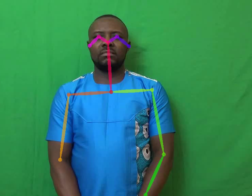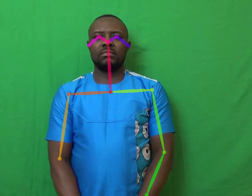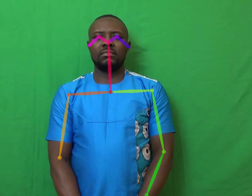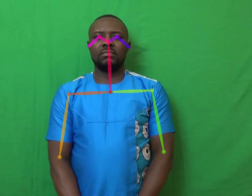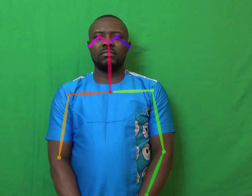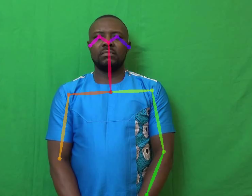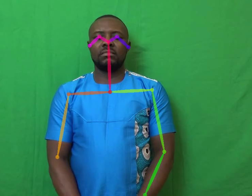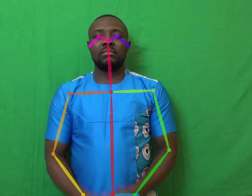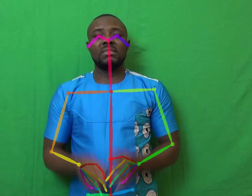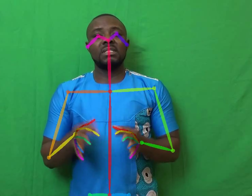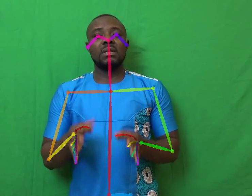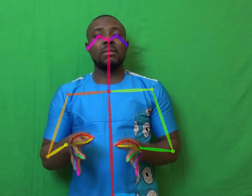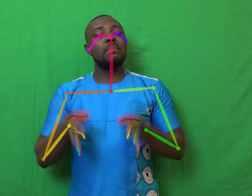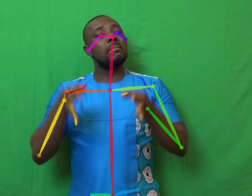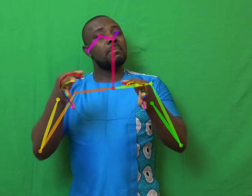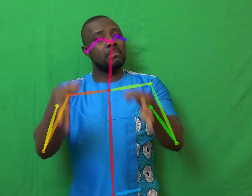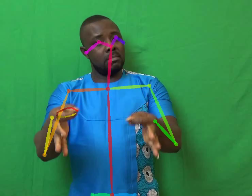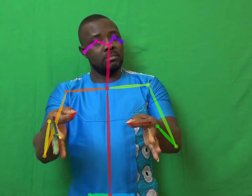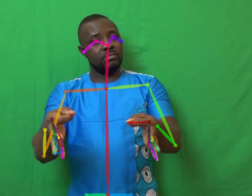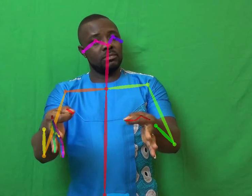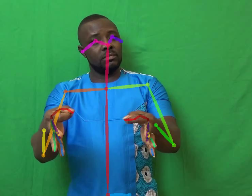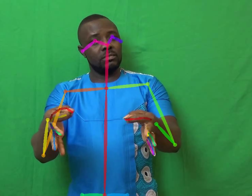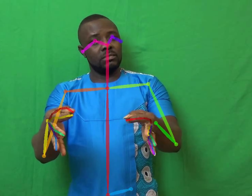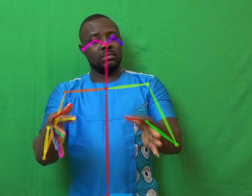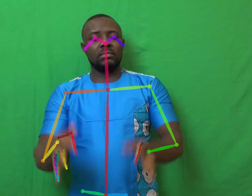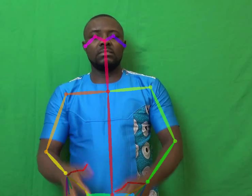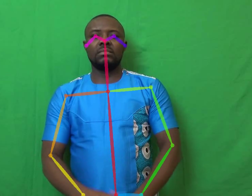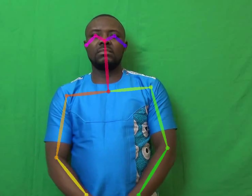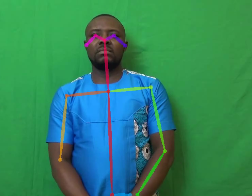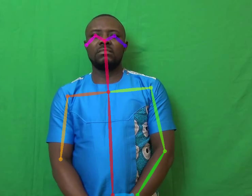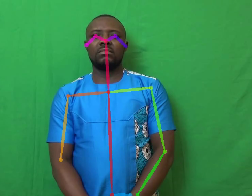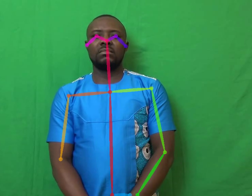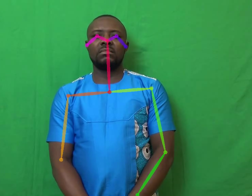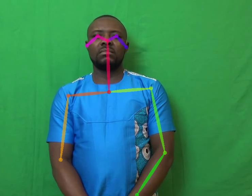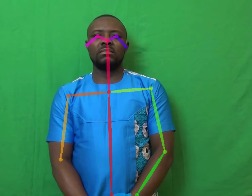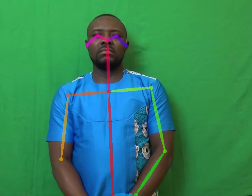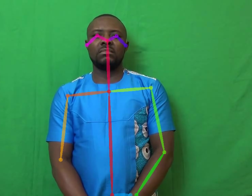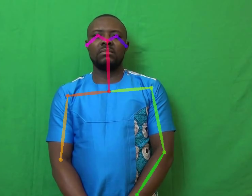postpone